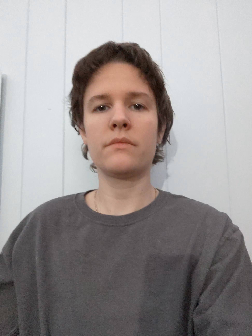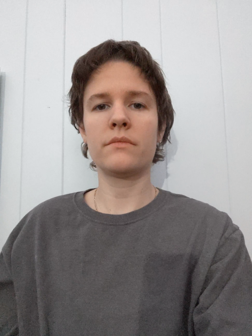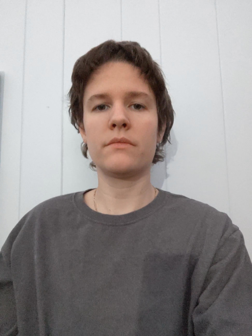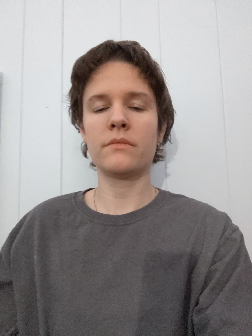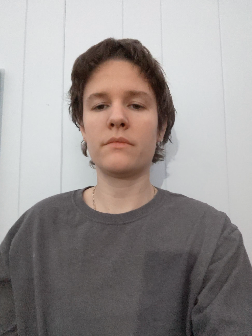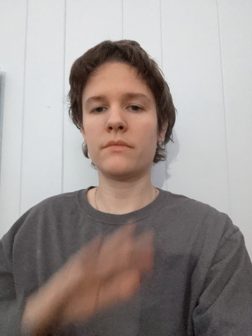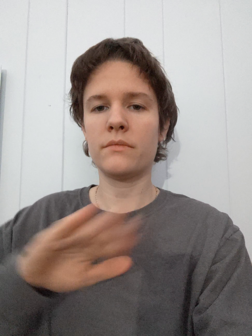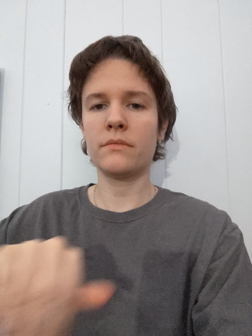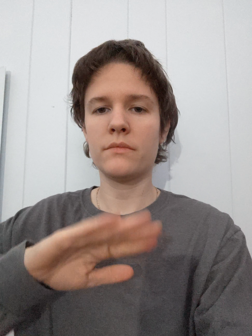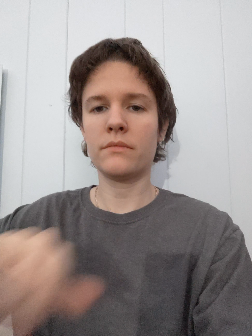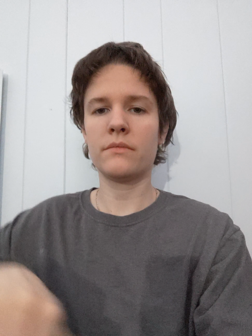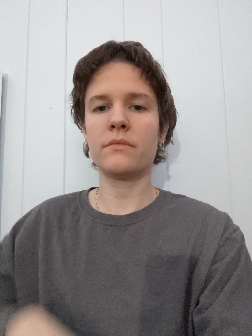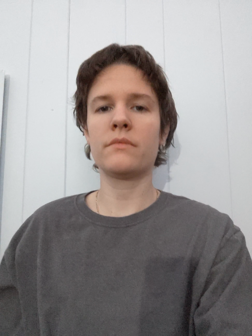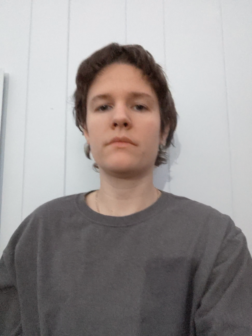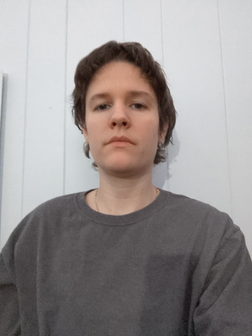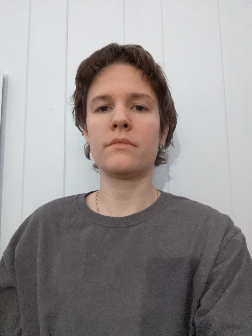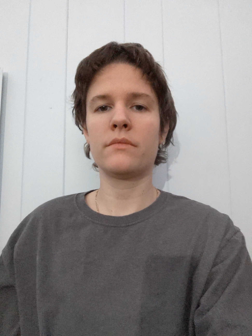pool